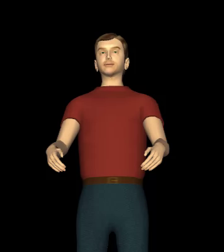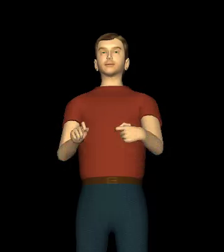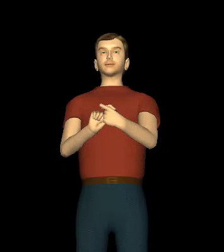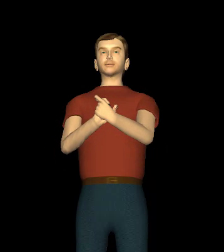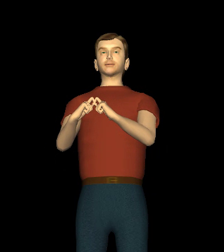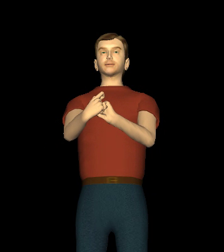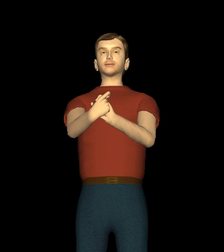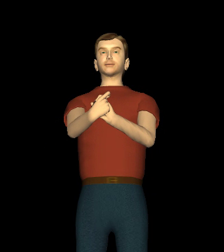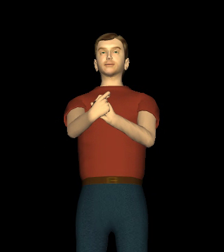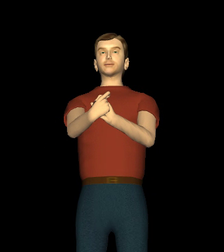يغير